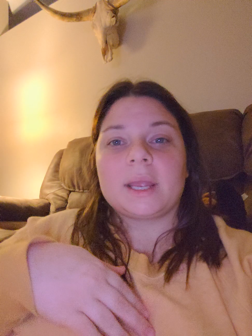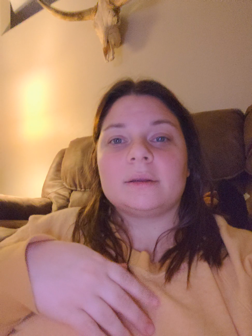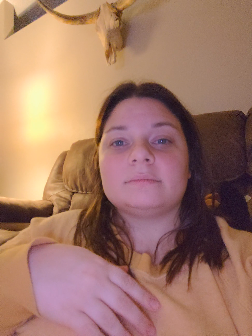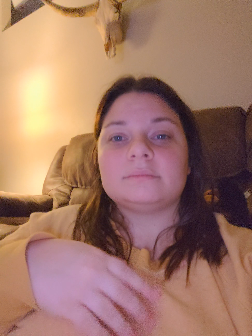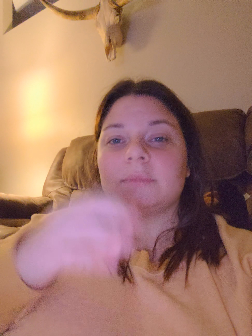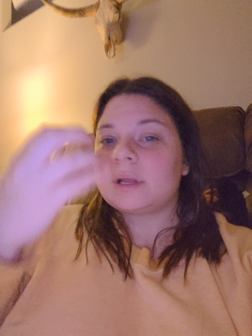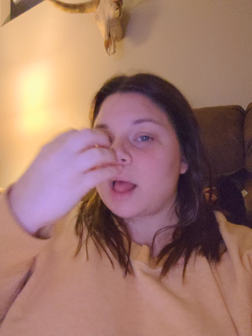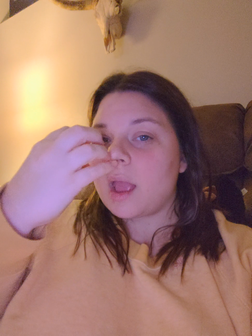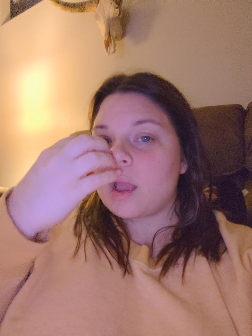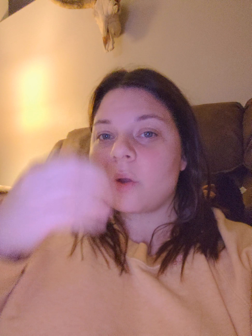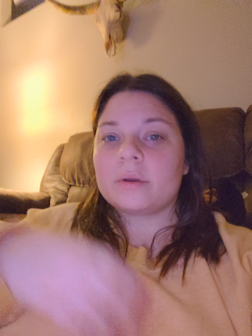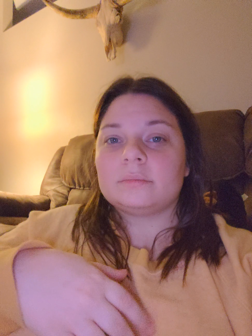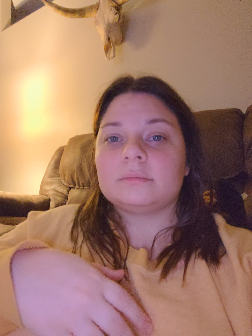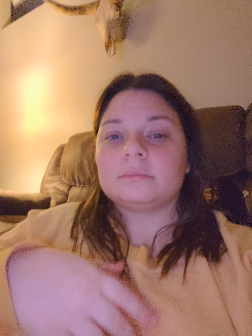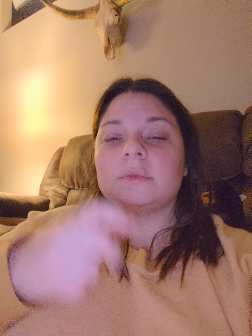clown